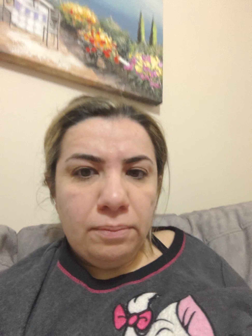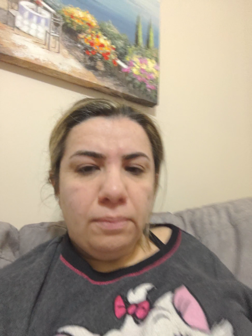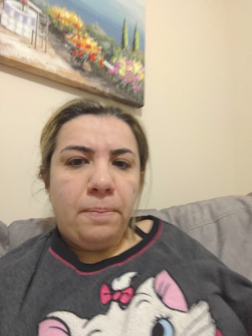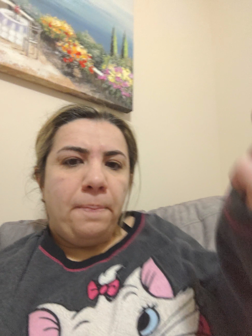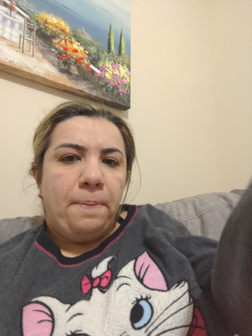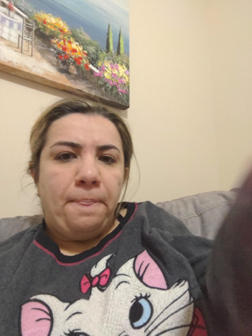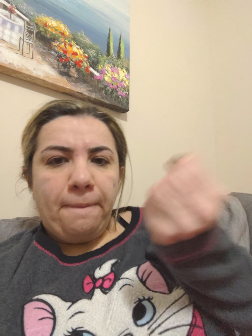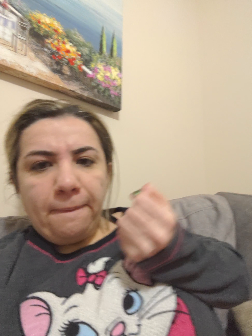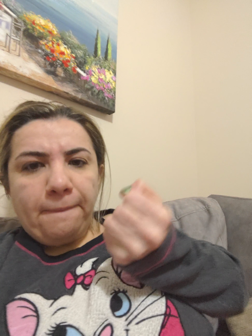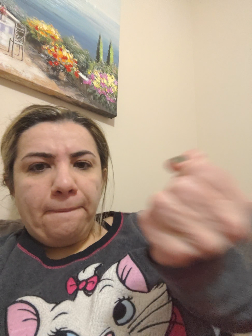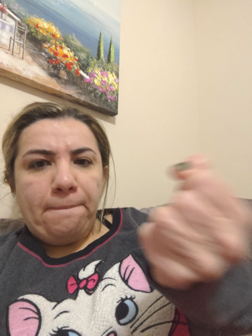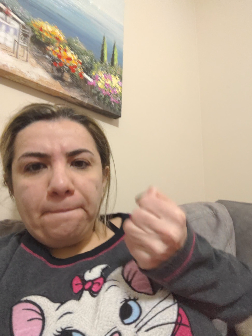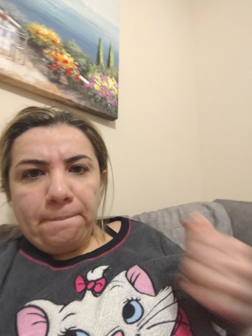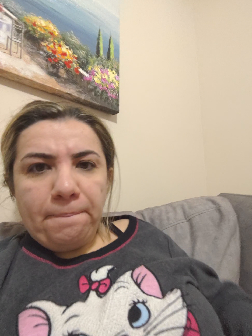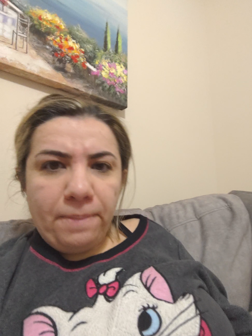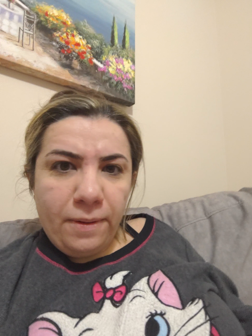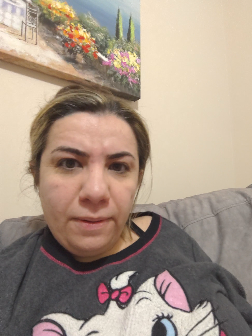drawer